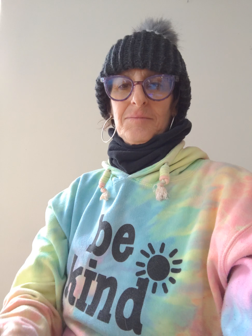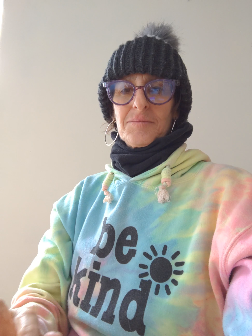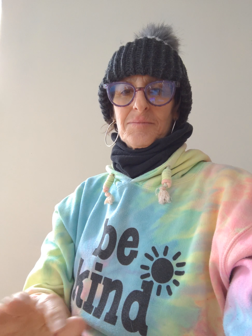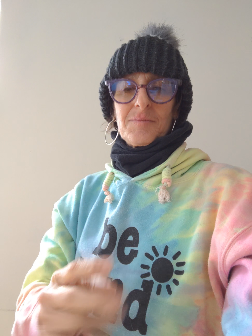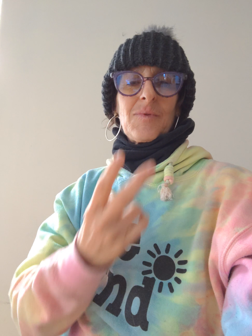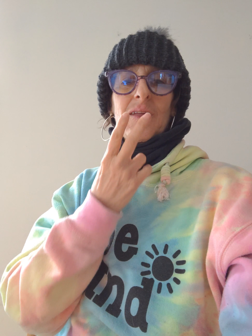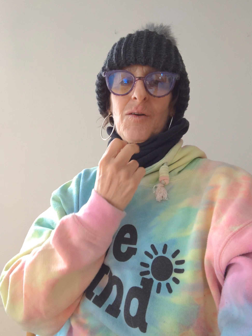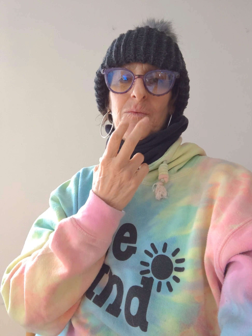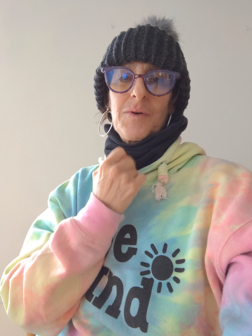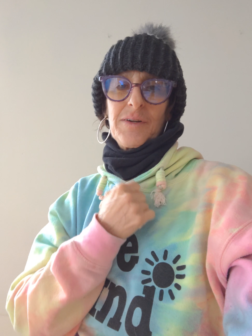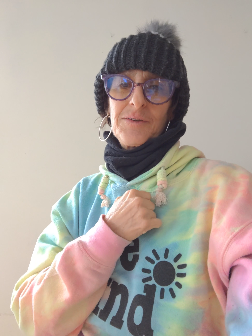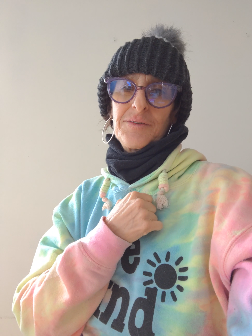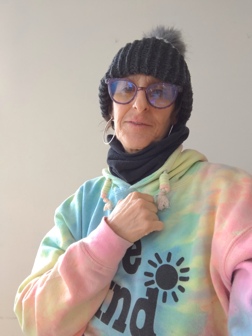underwear